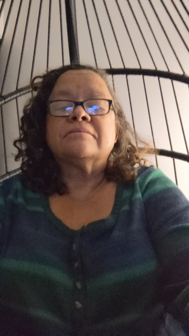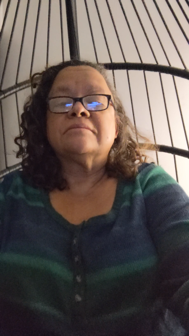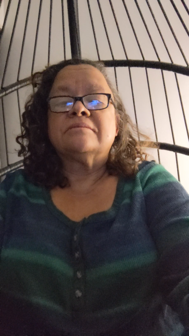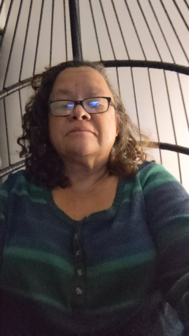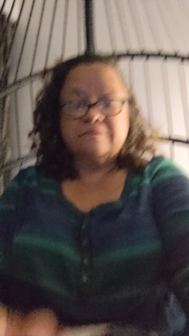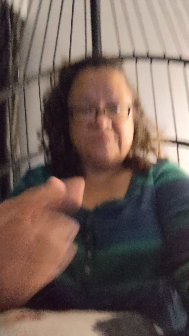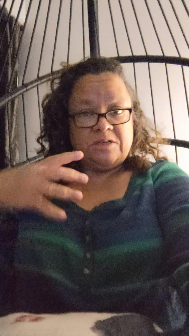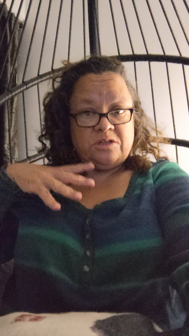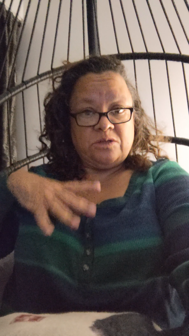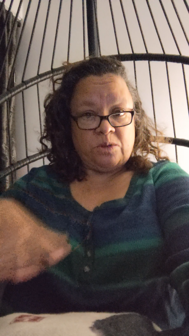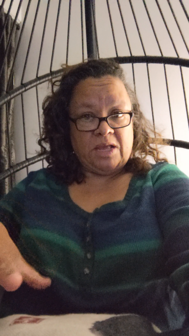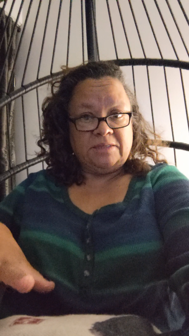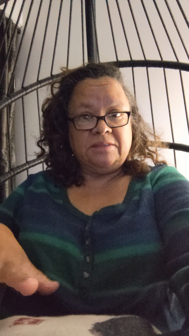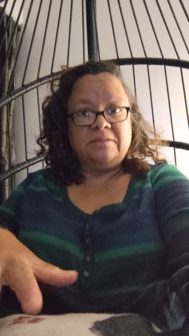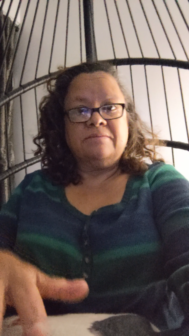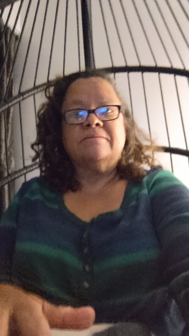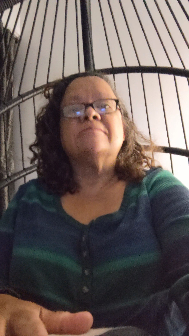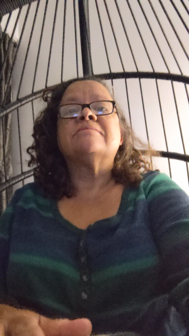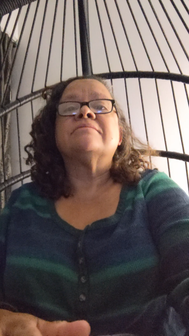dress